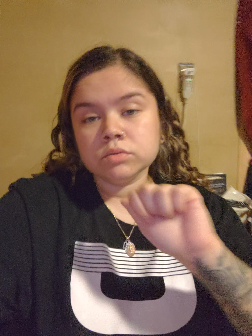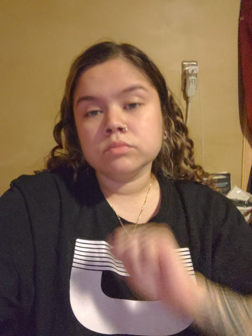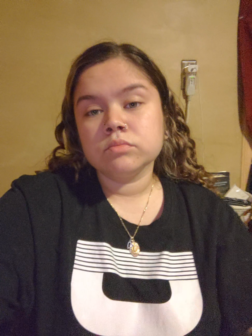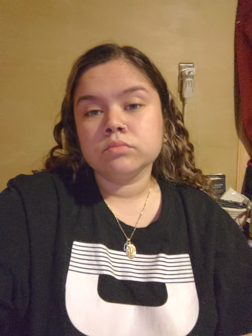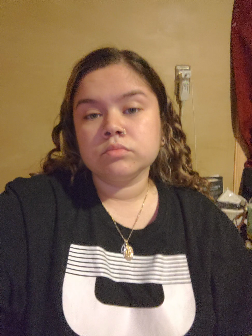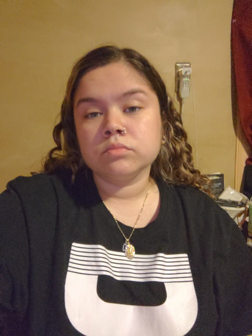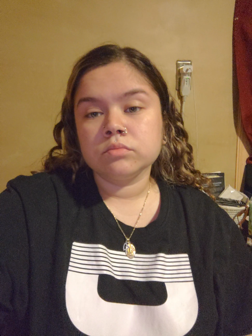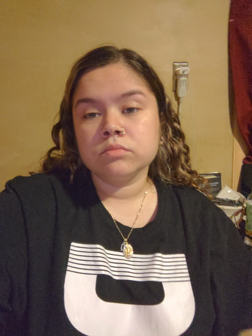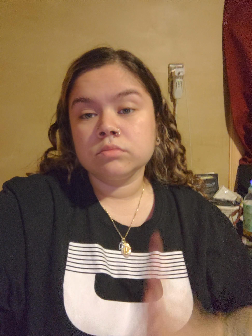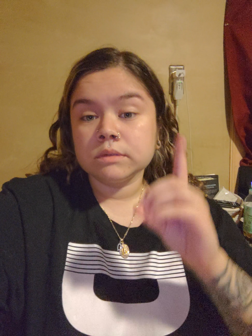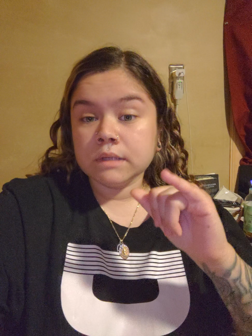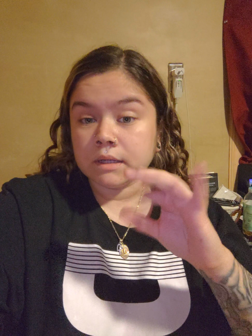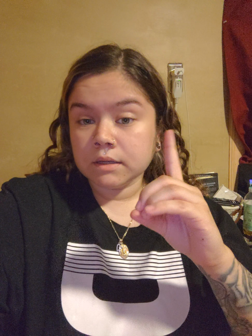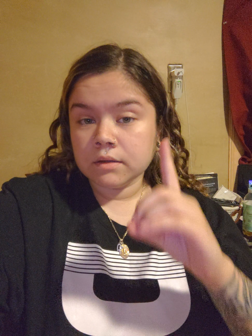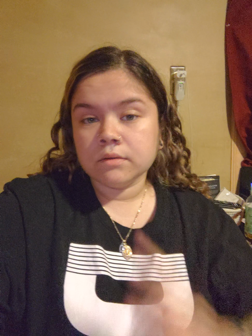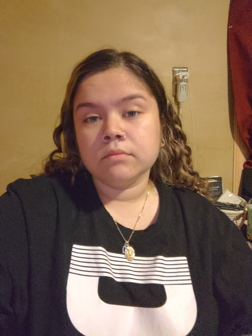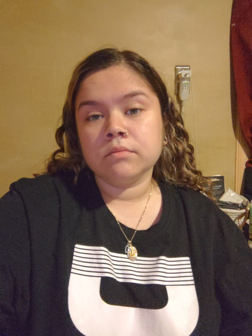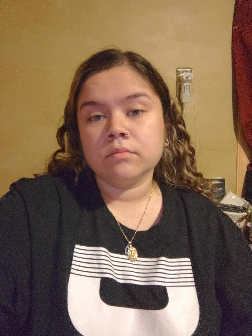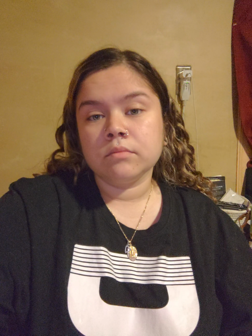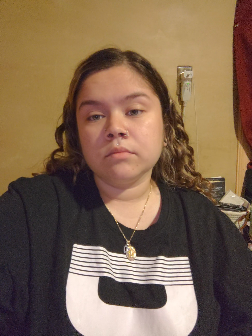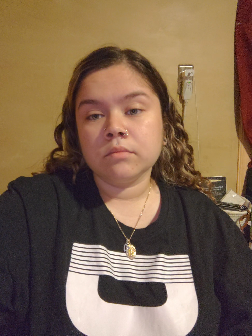did